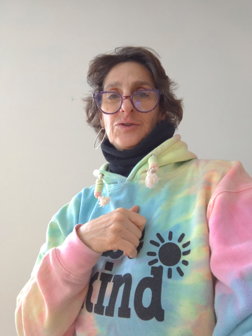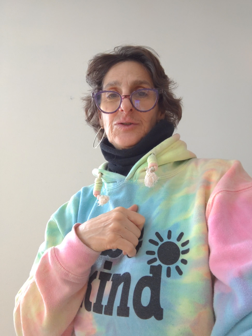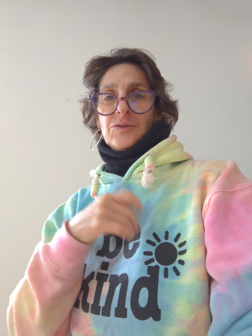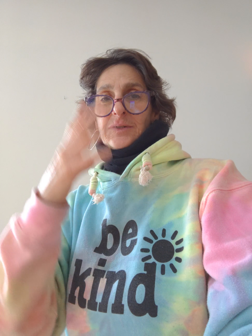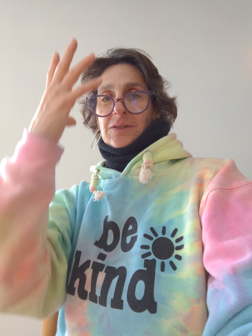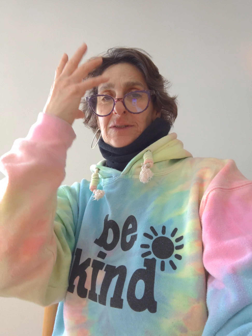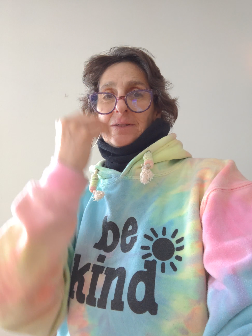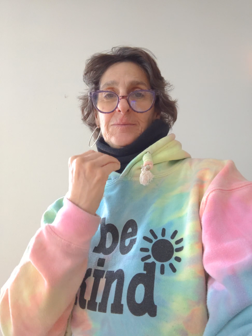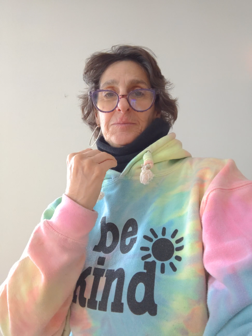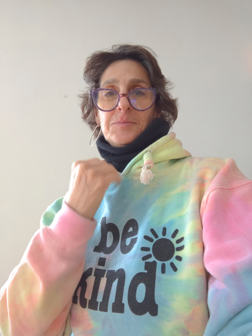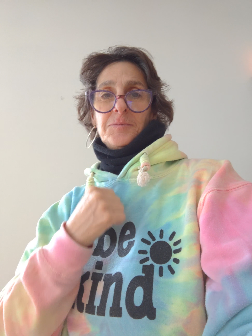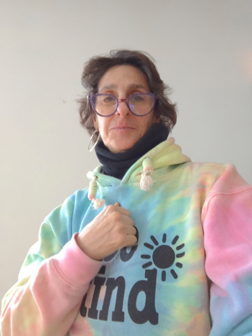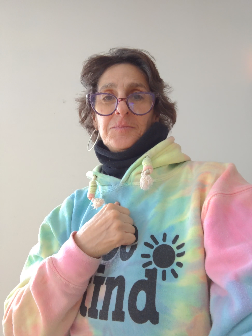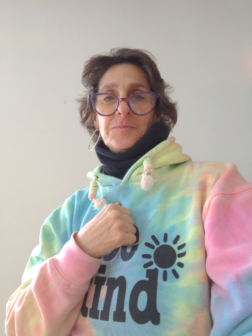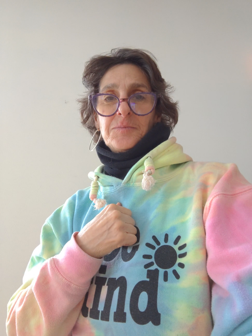sleep